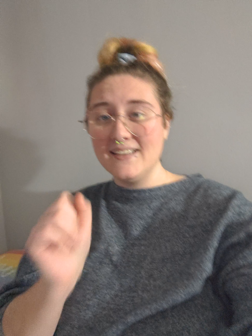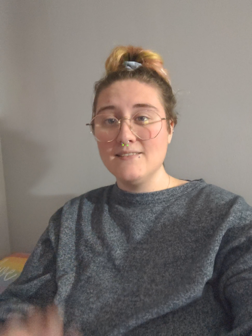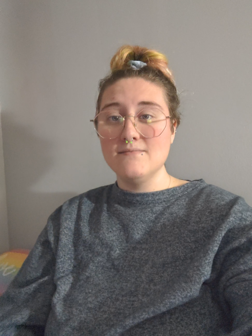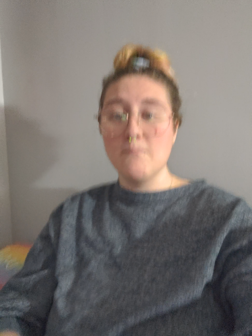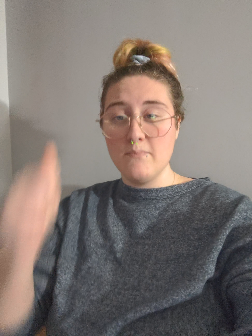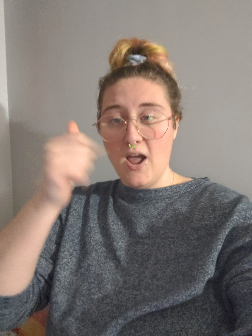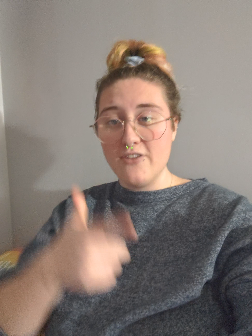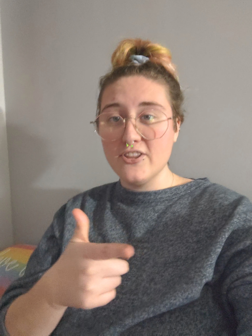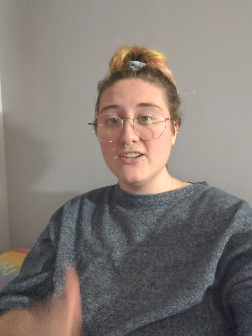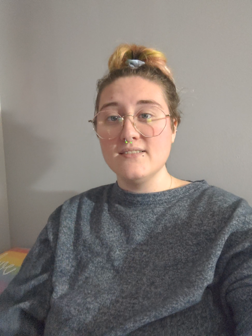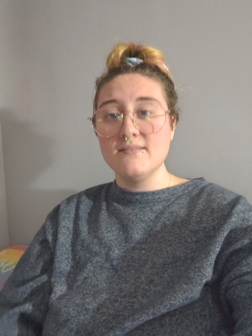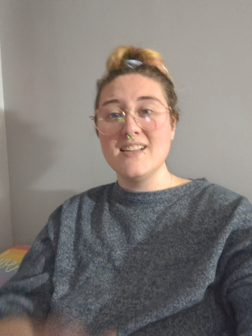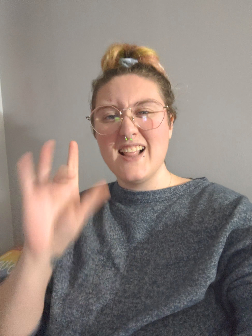brother